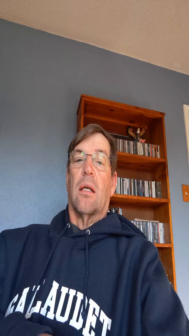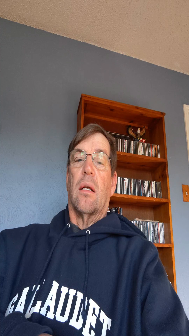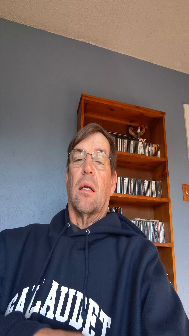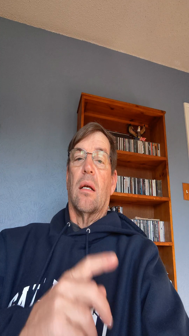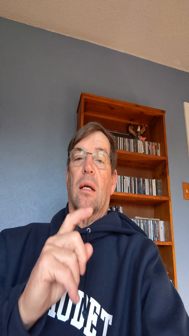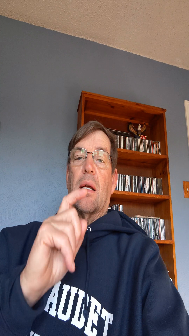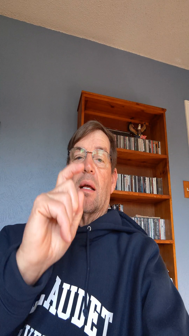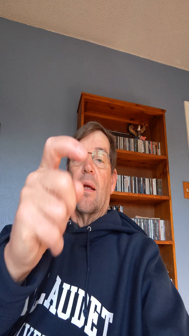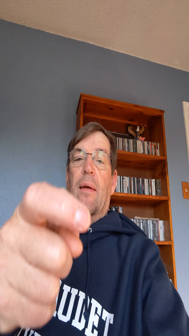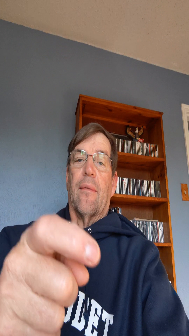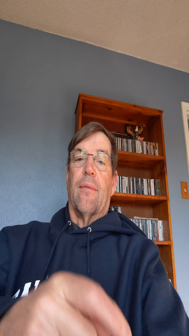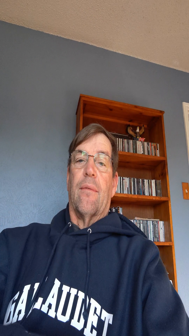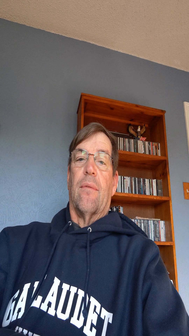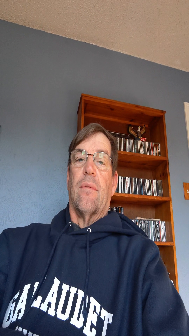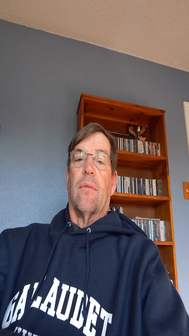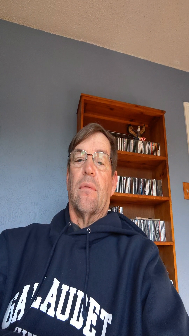gift